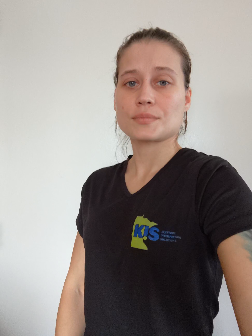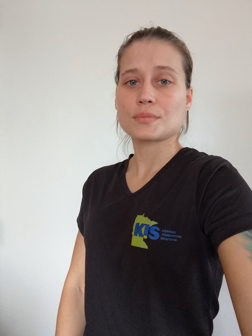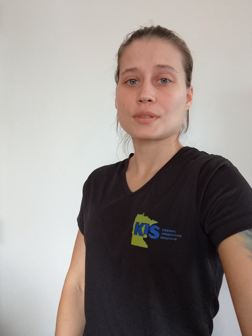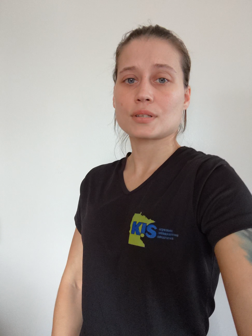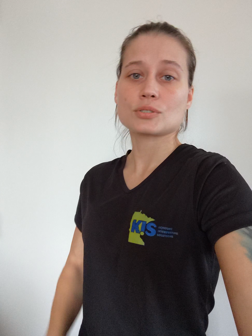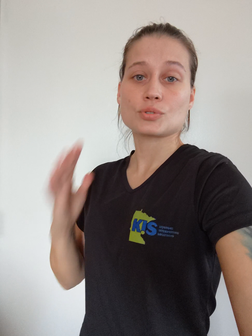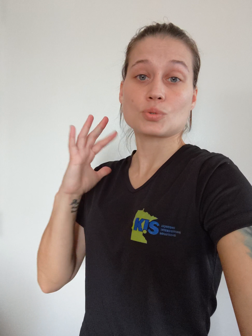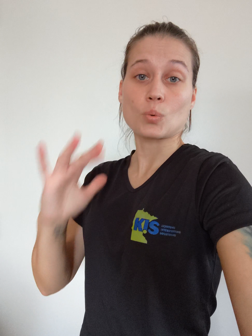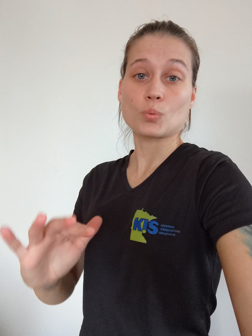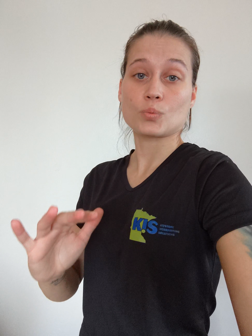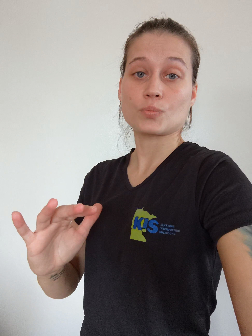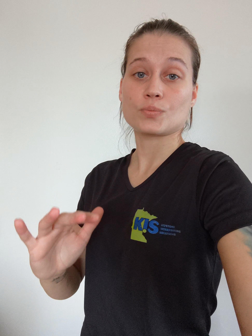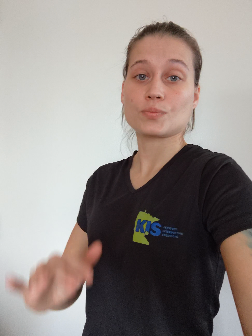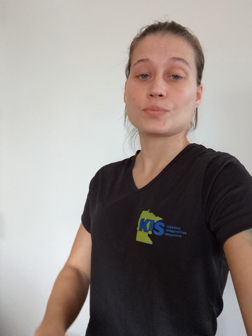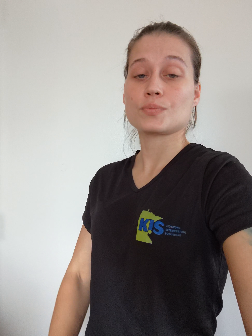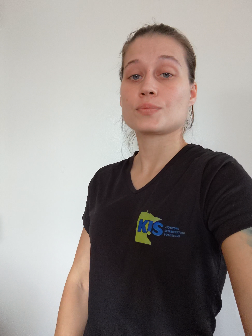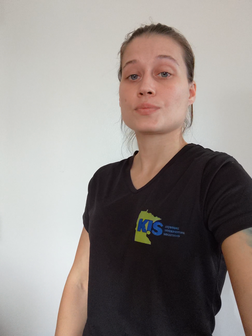snow